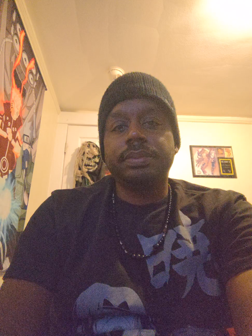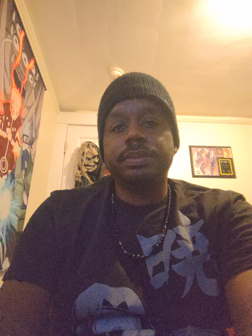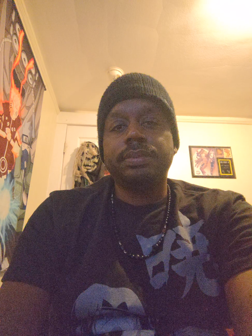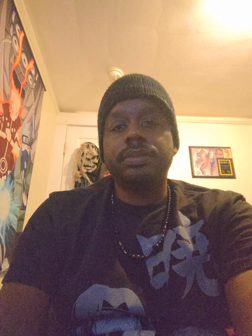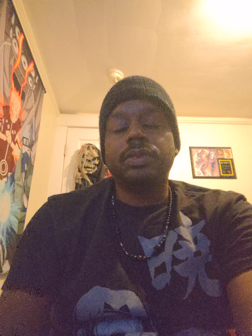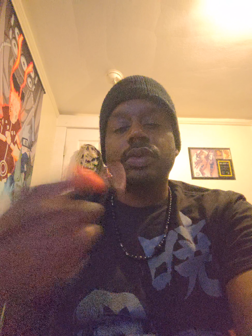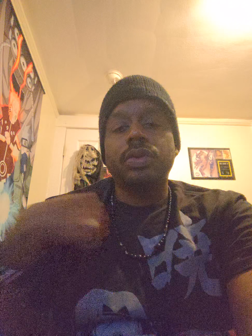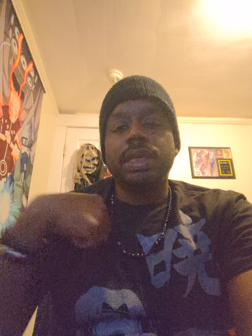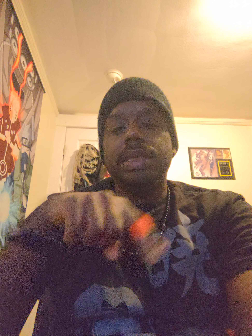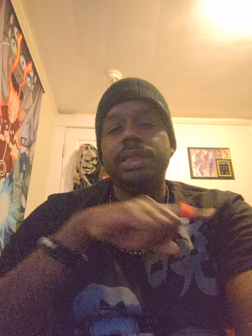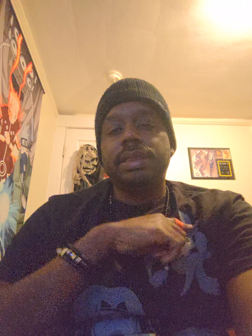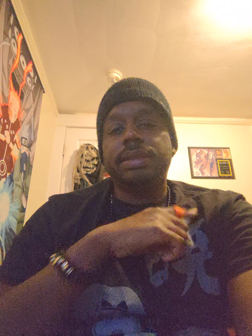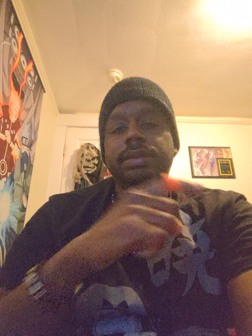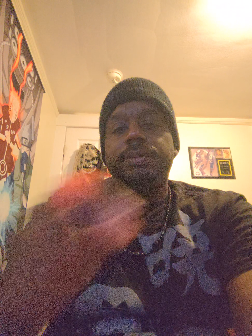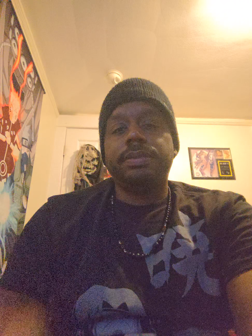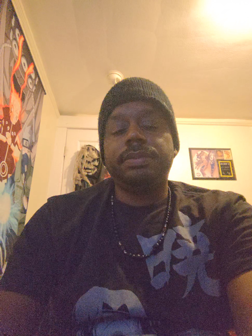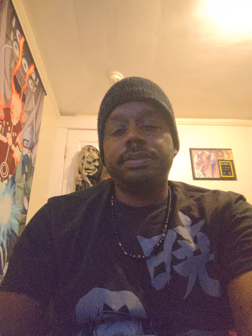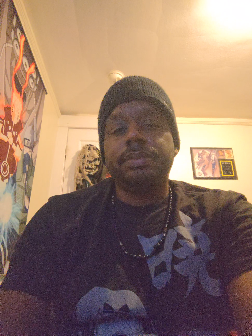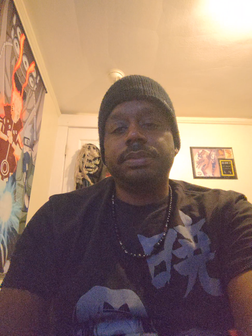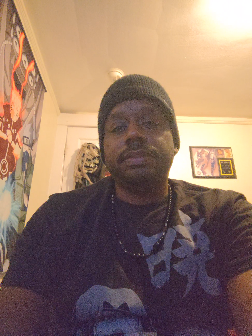we